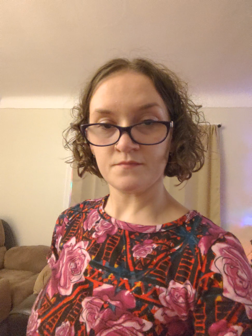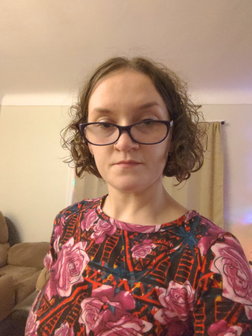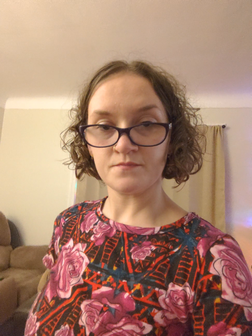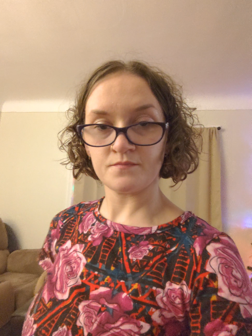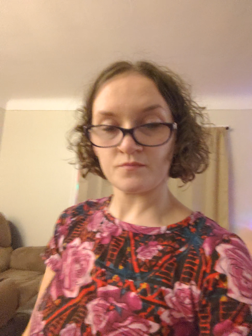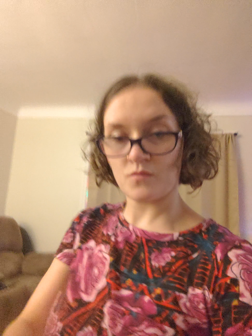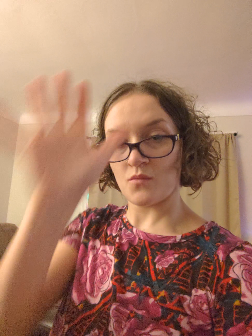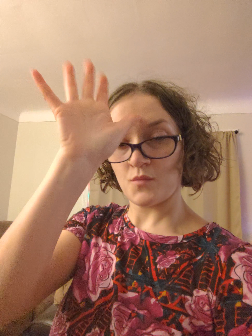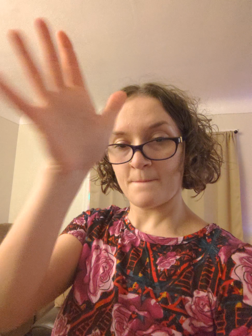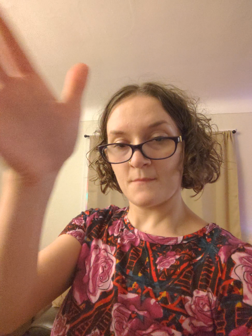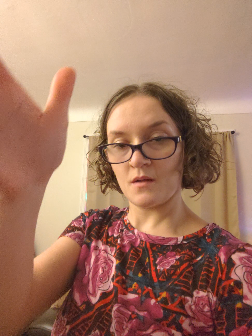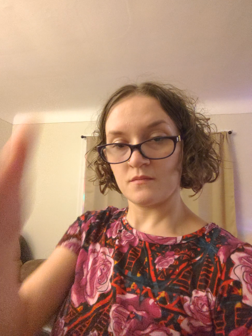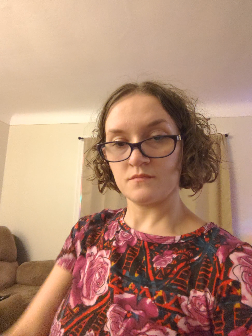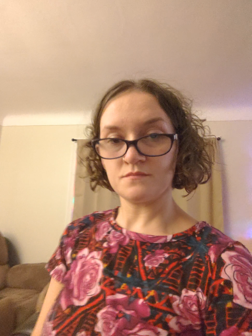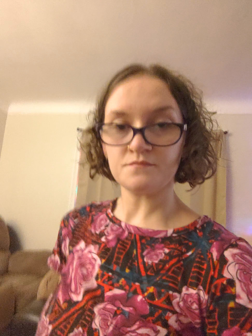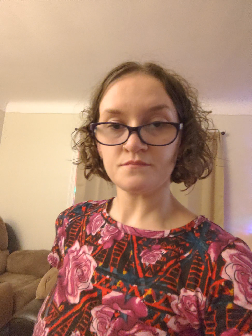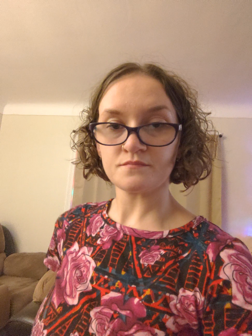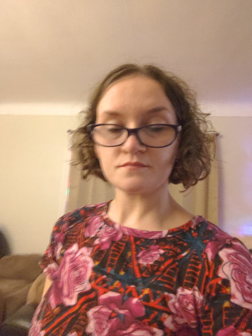grandpa